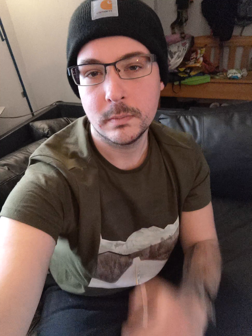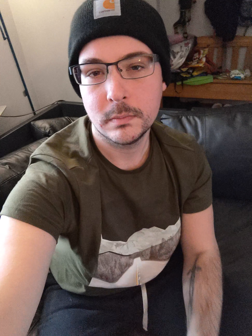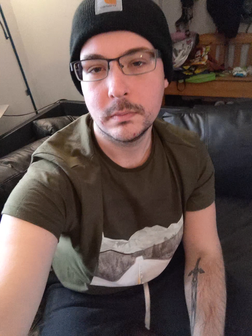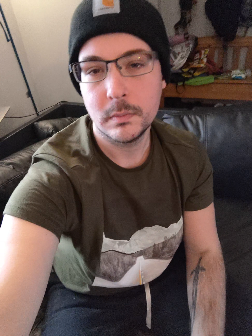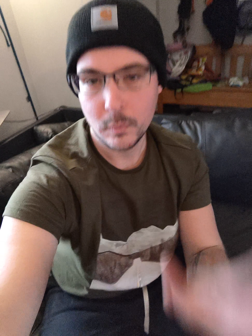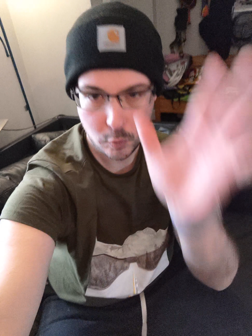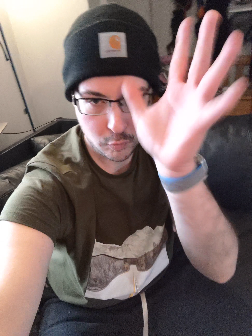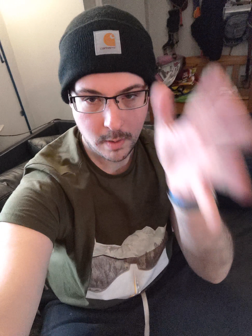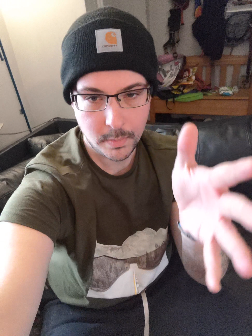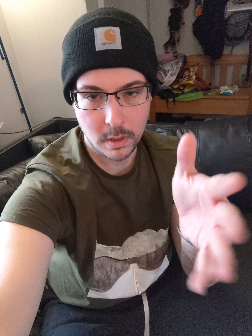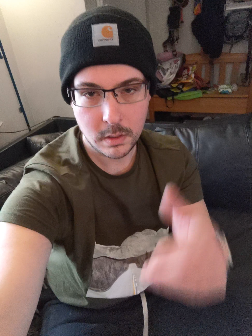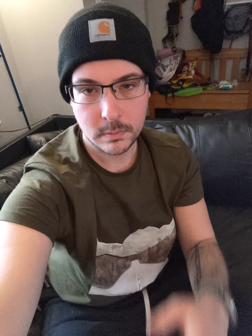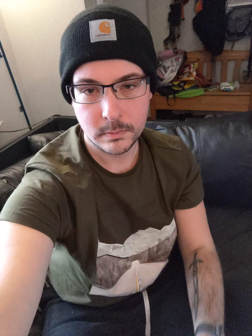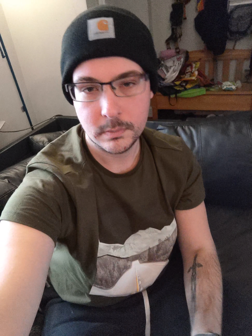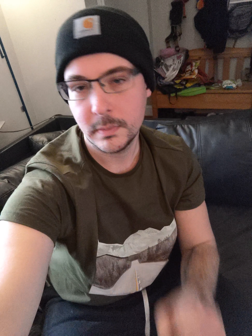grandpa